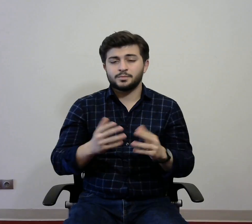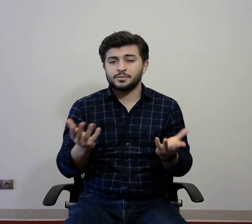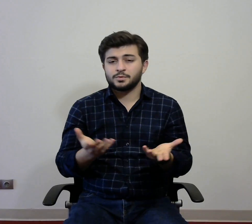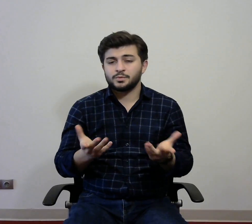hansı